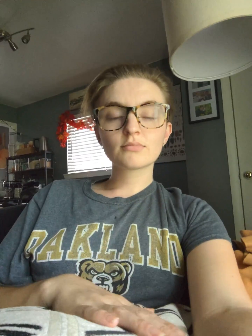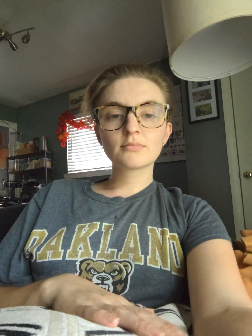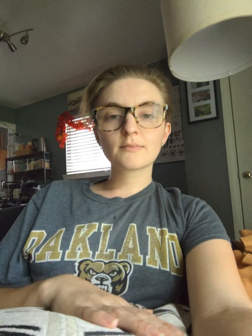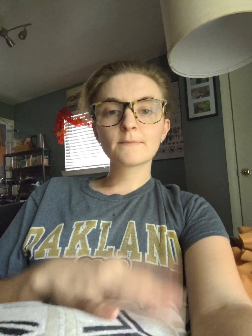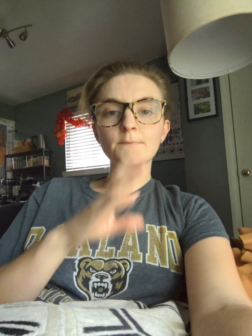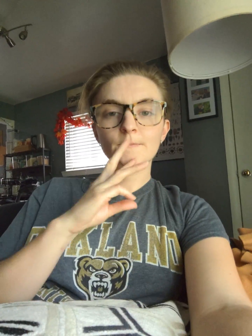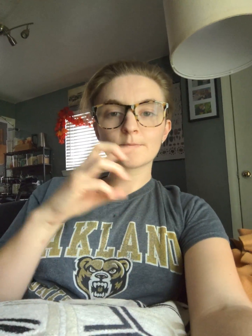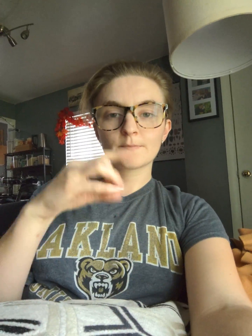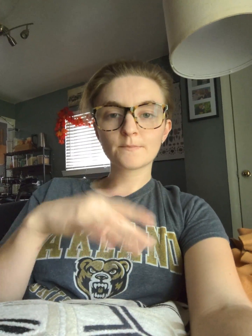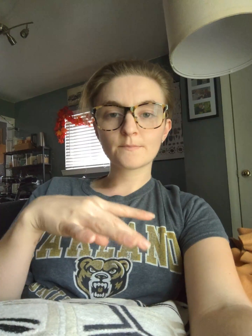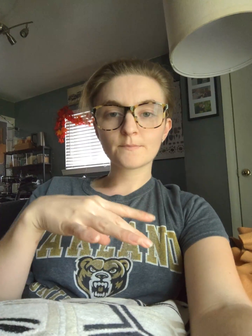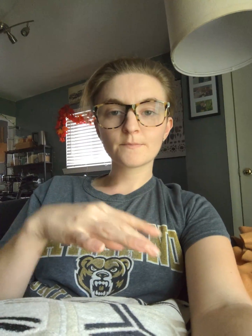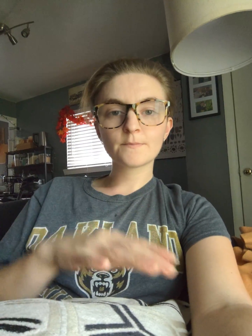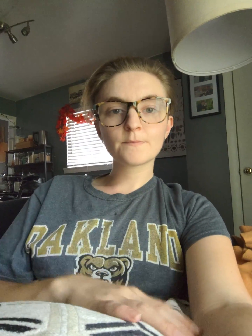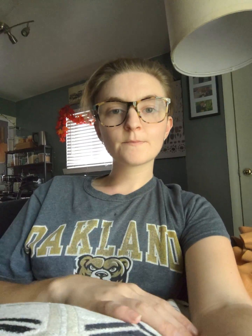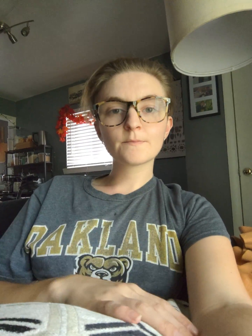melon